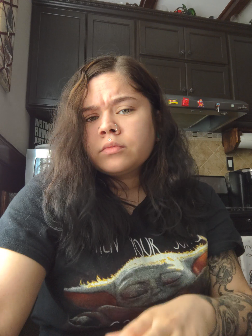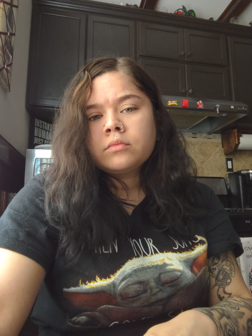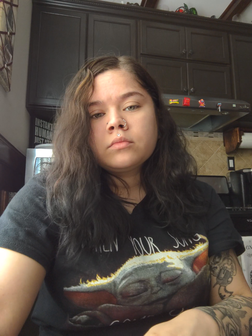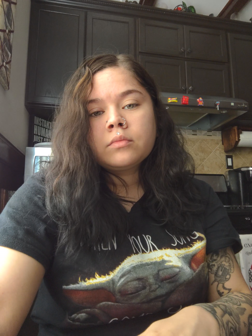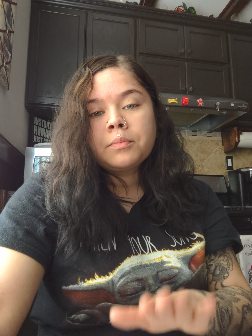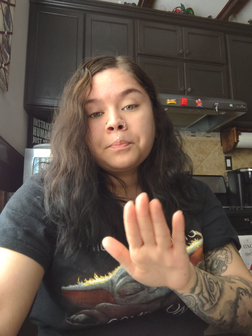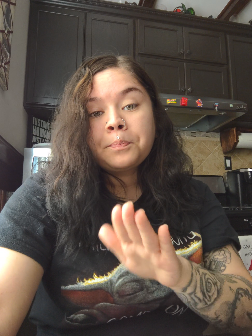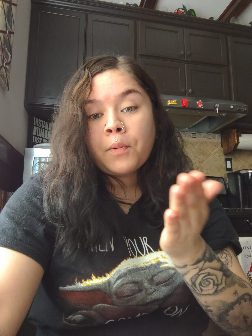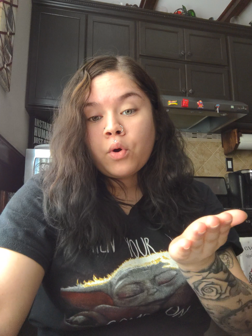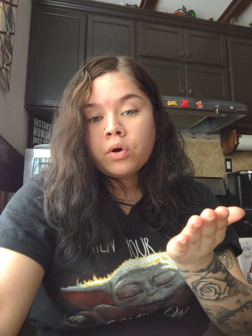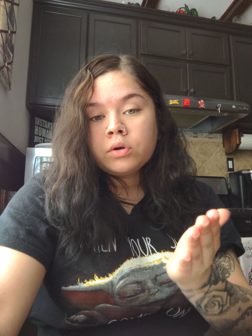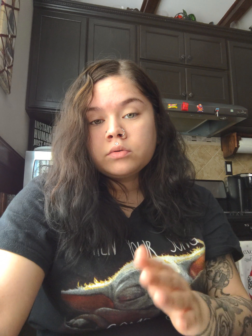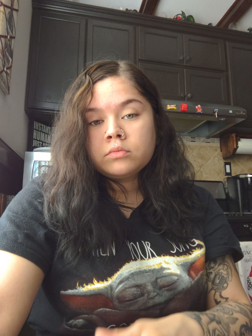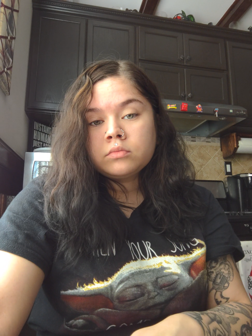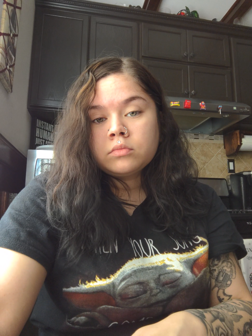book